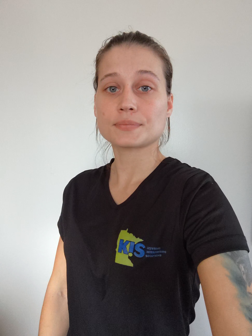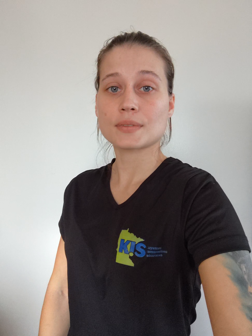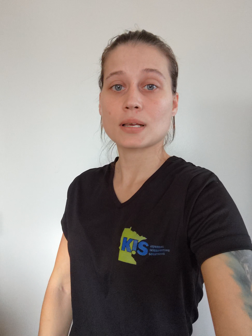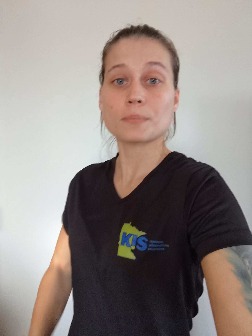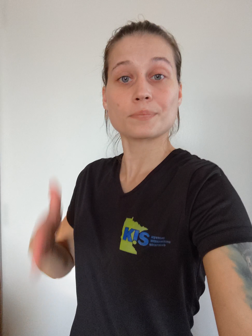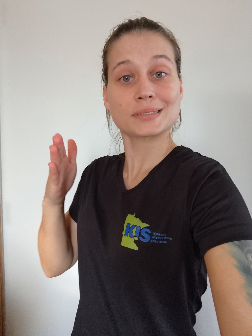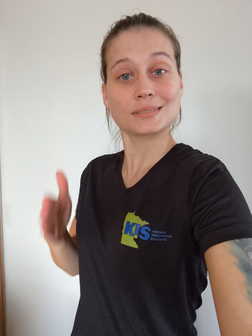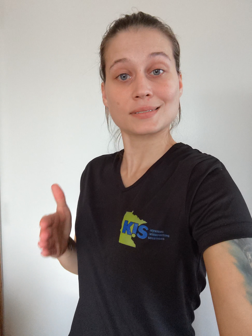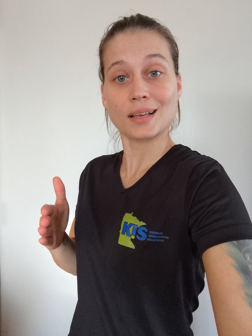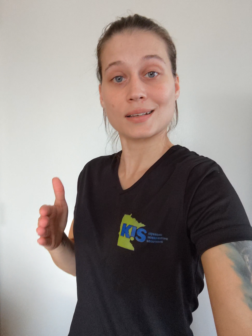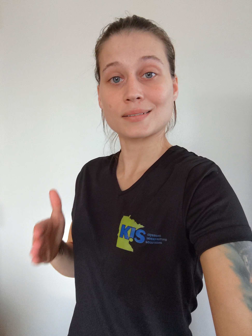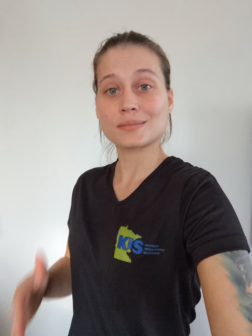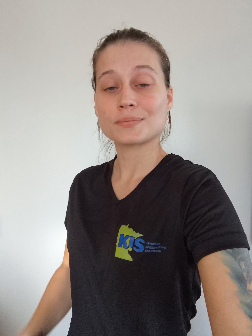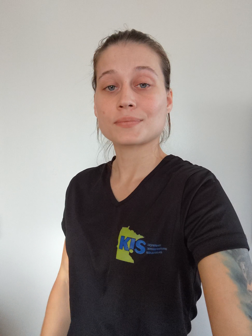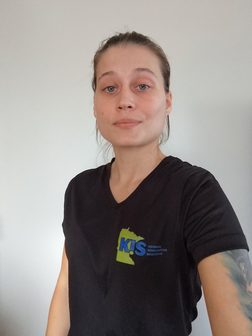beside